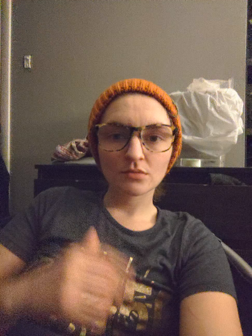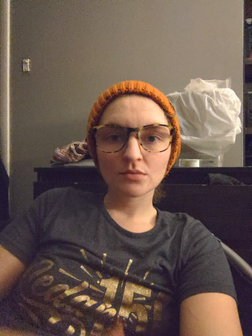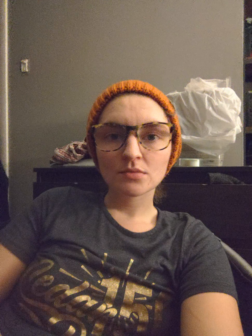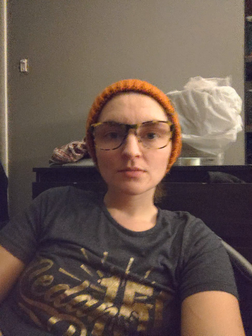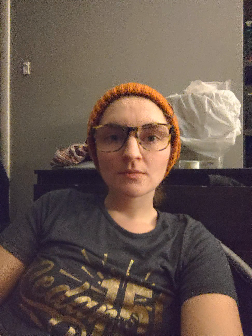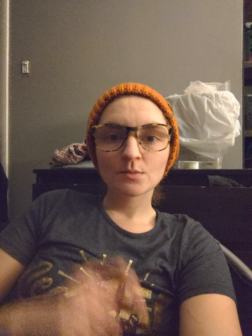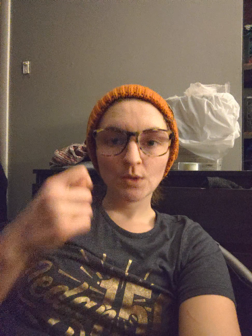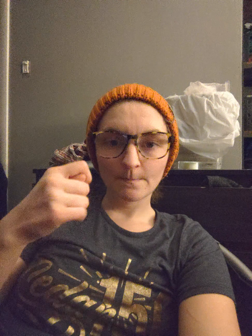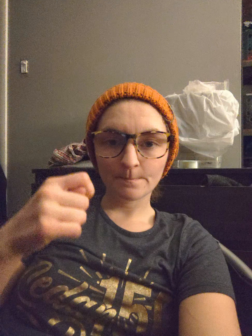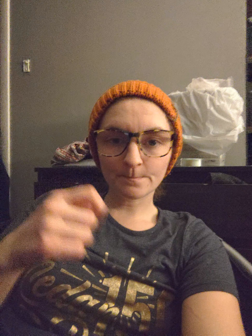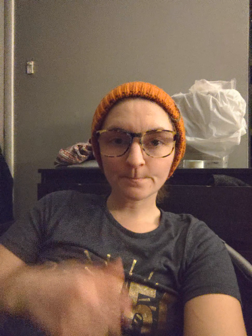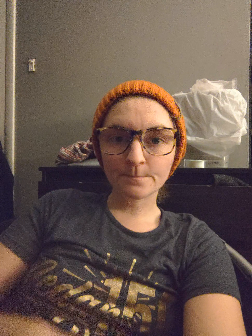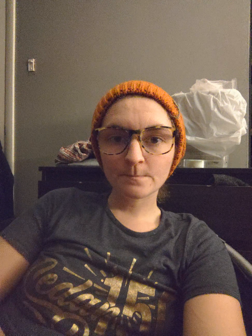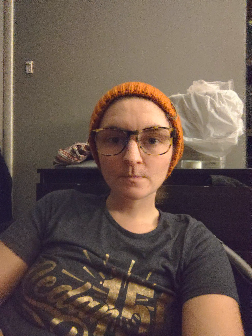toy